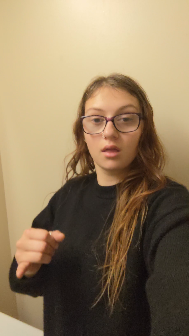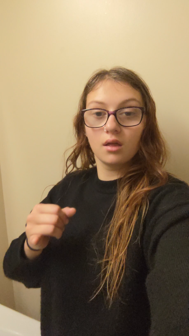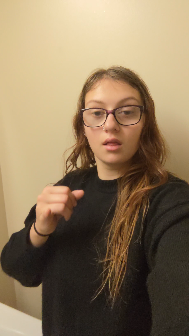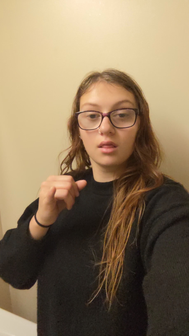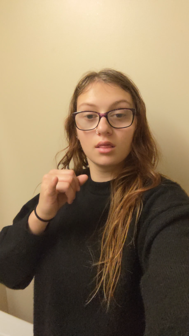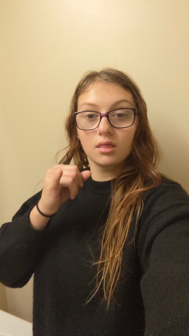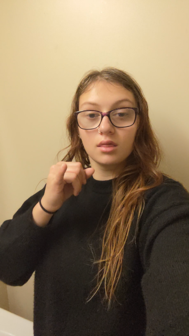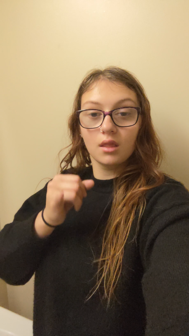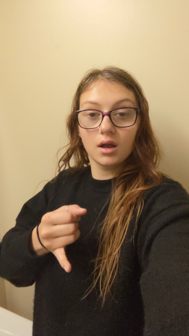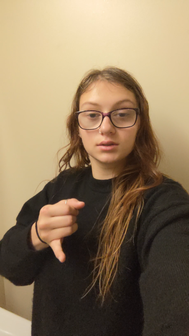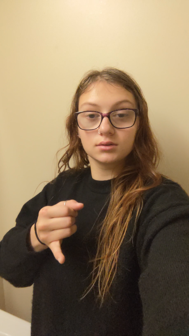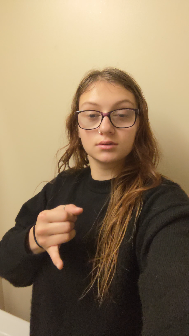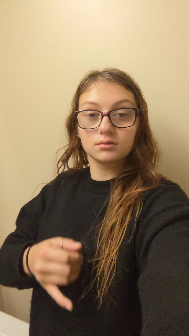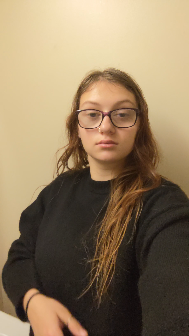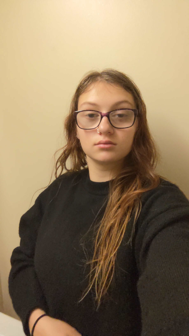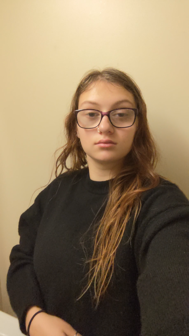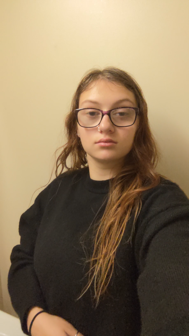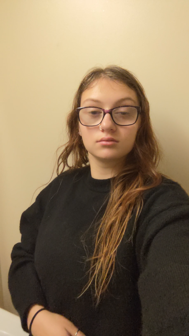last